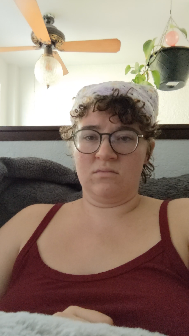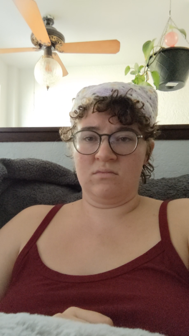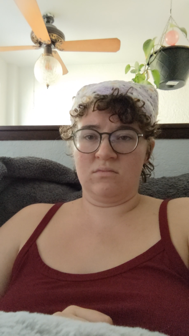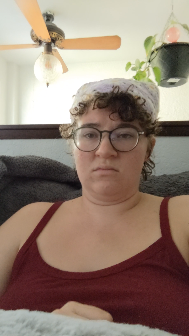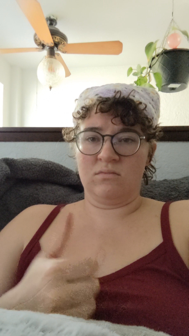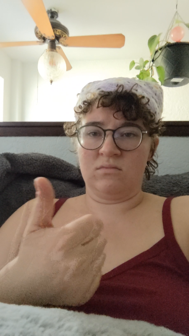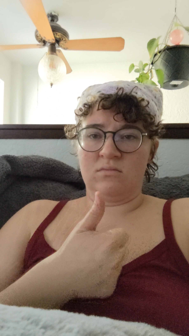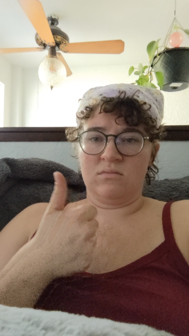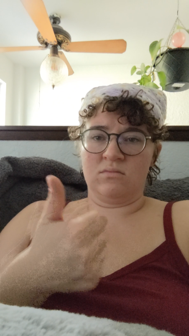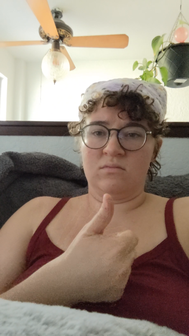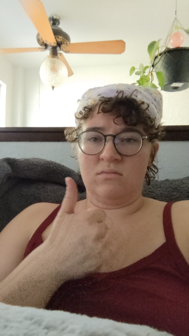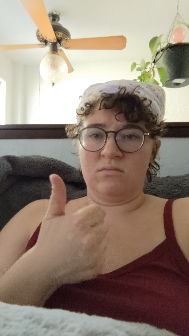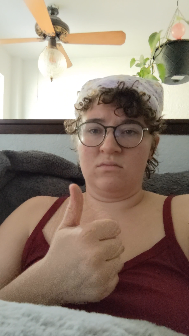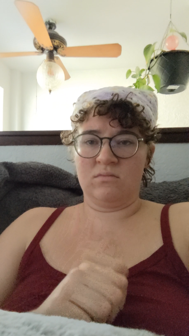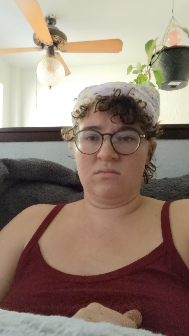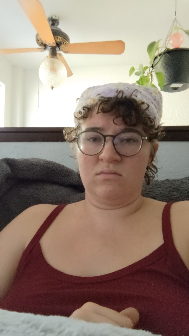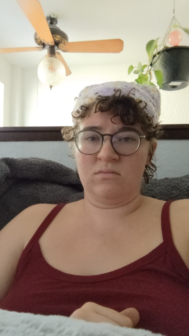basement